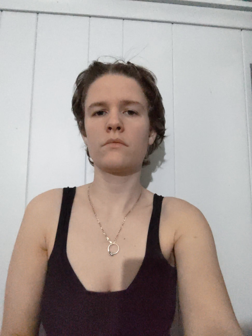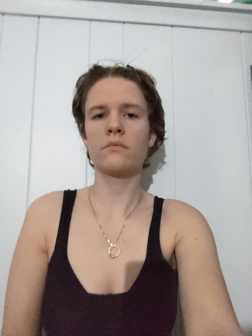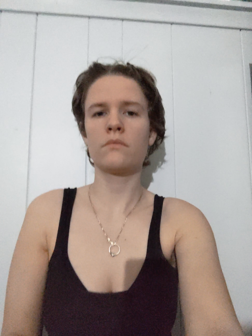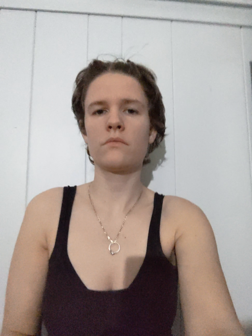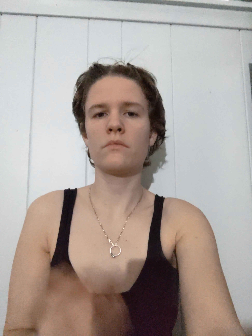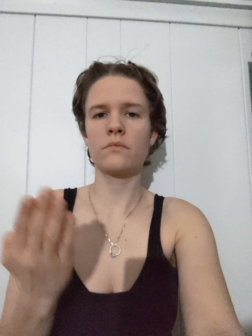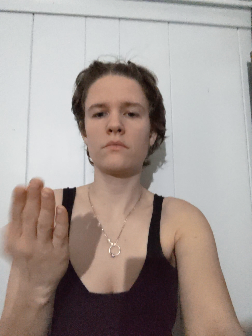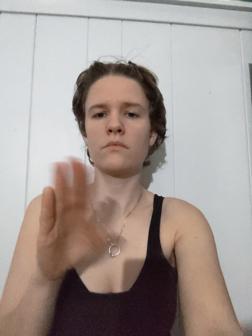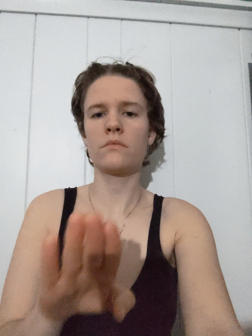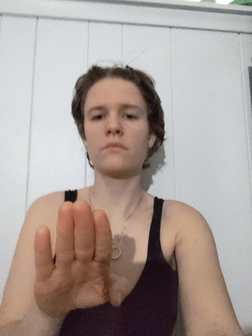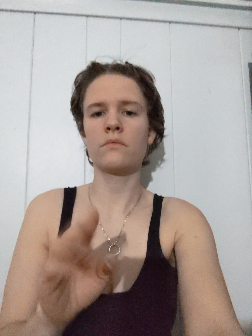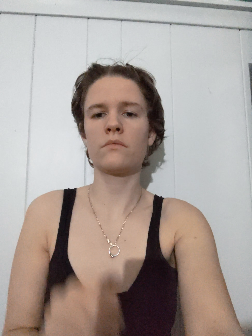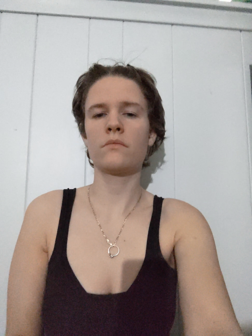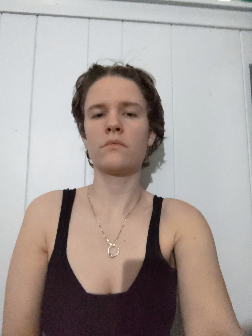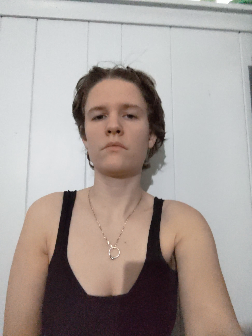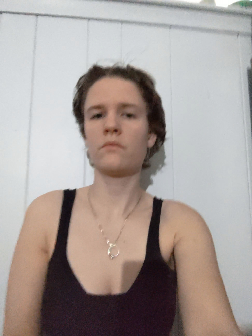close